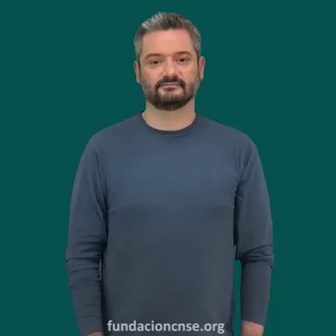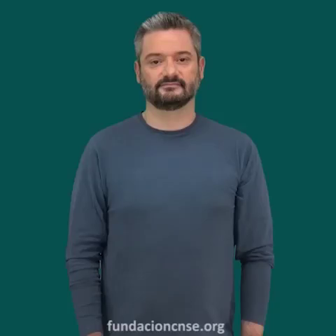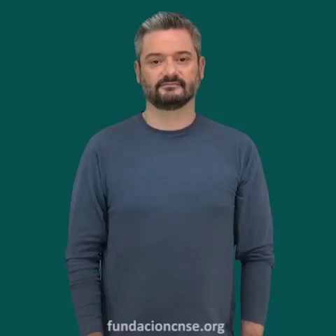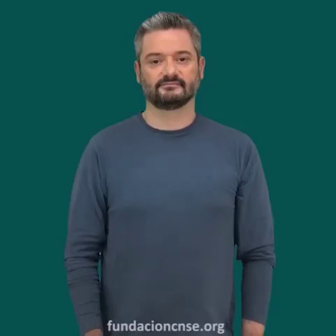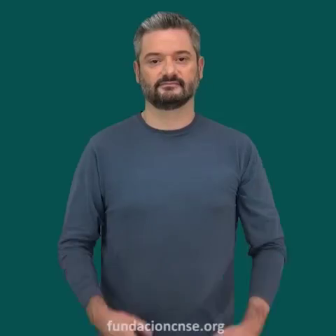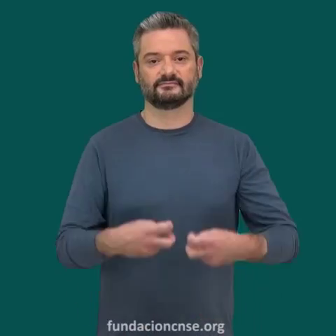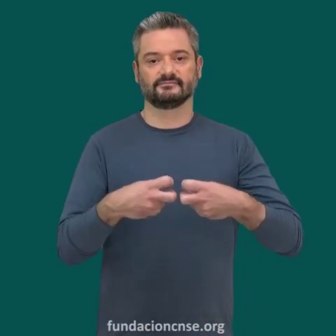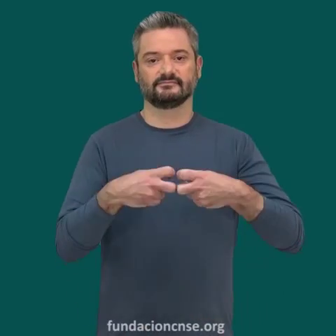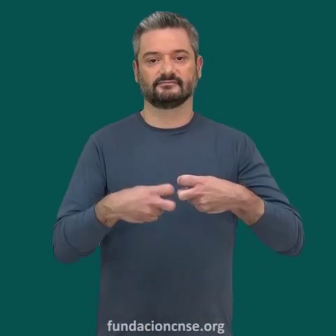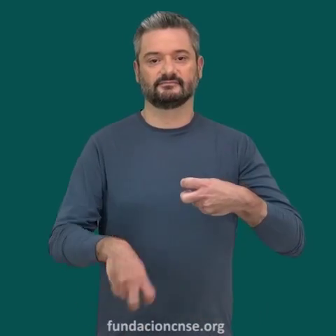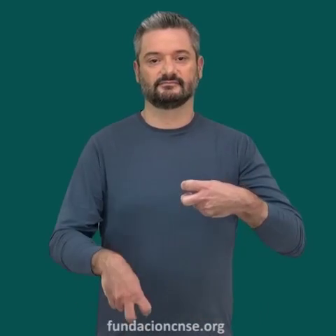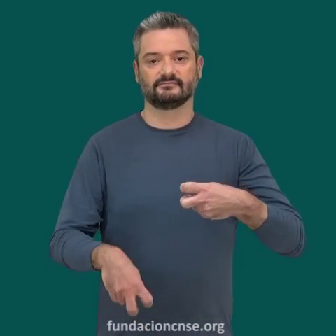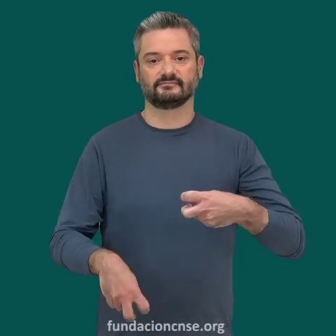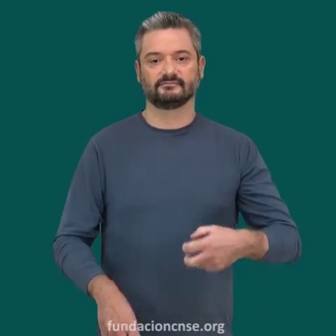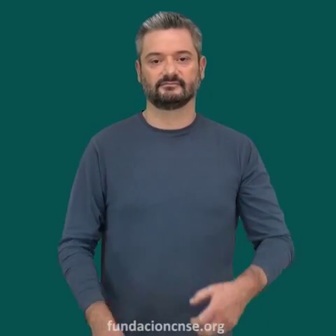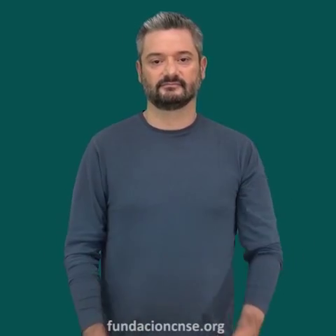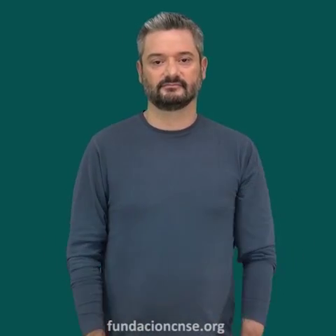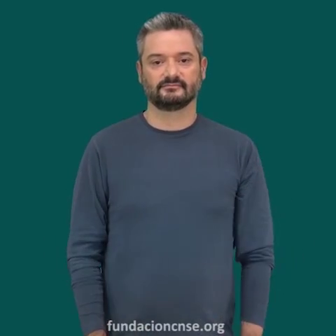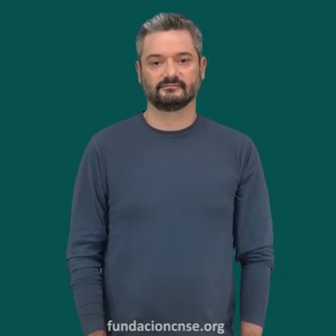lesion